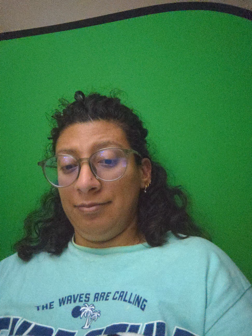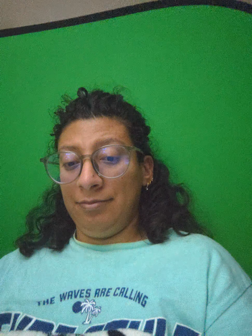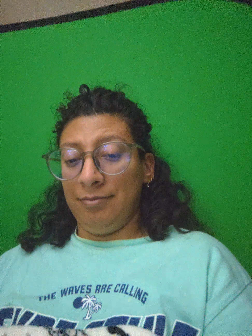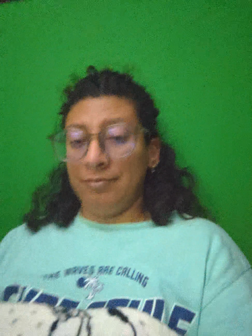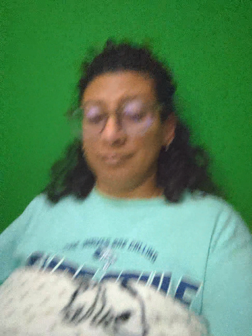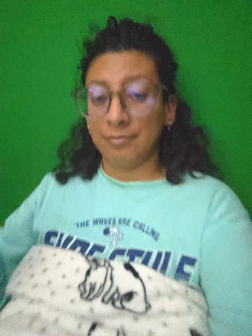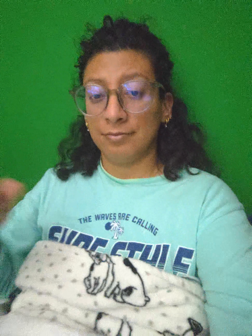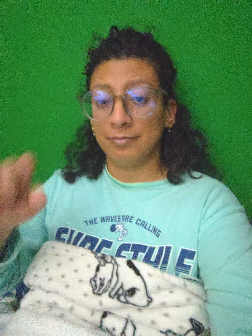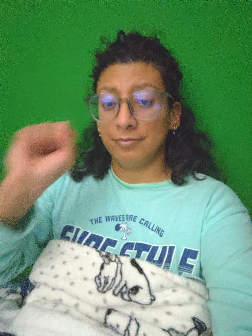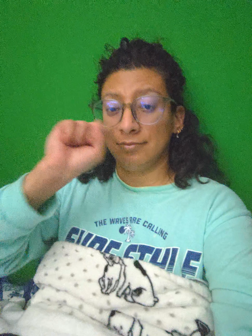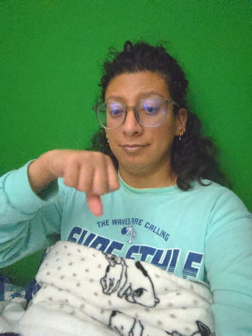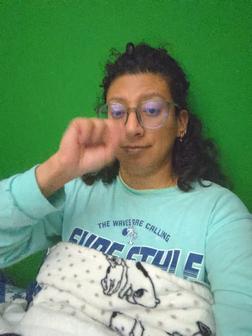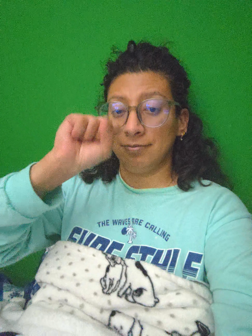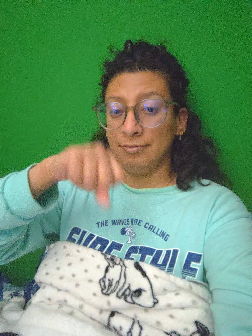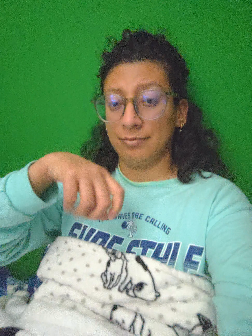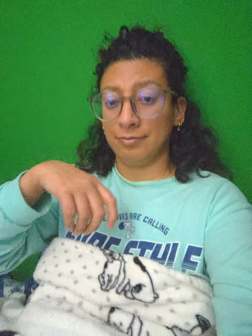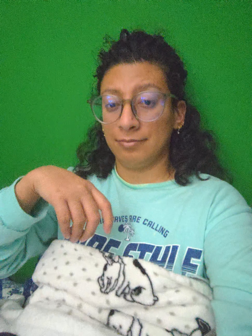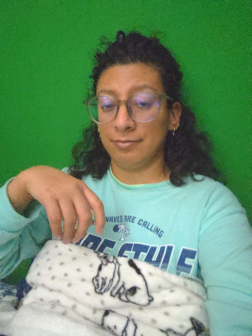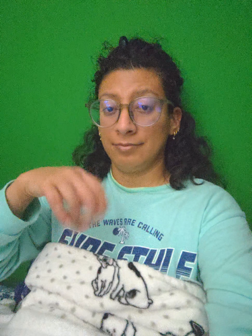yes